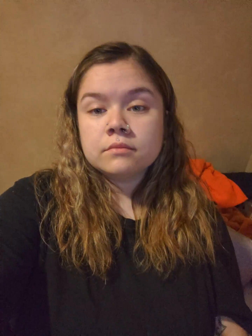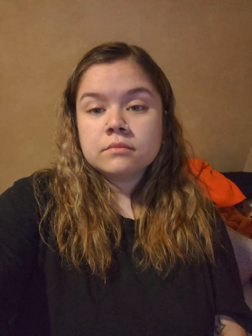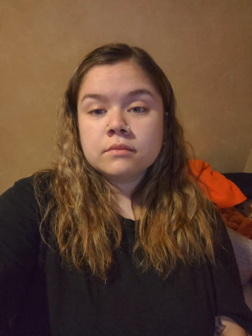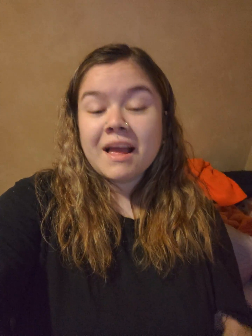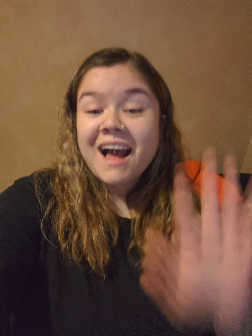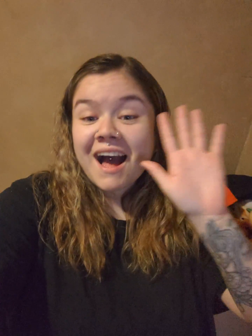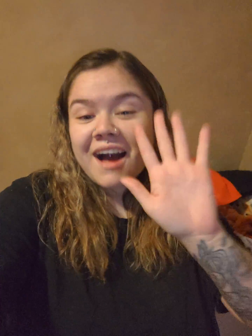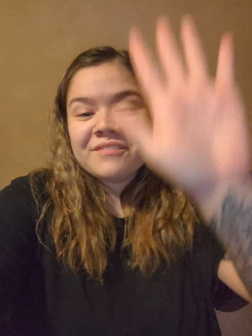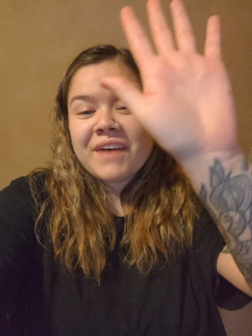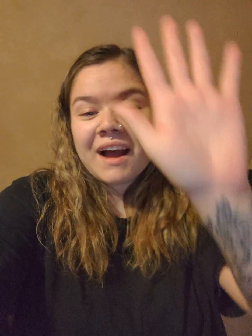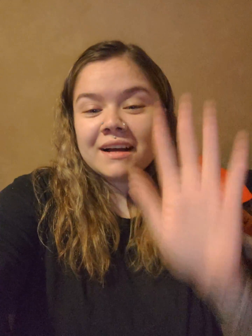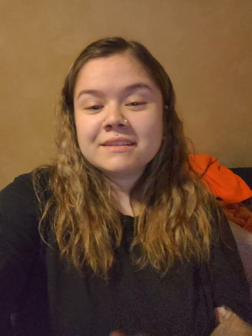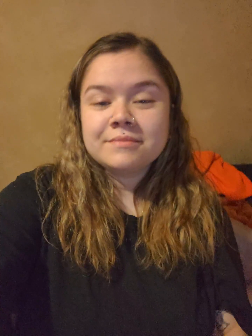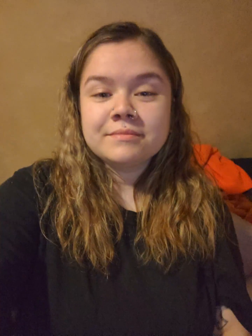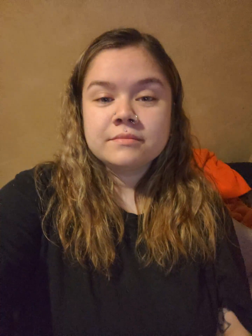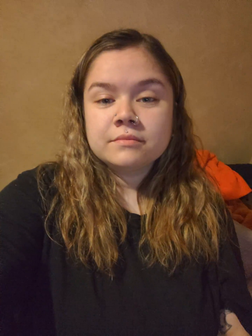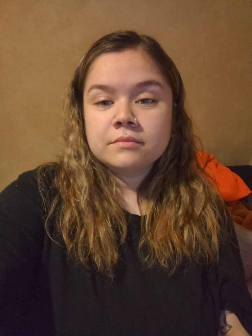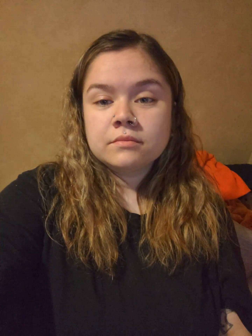give me five